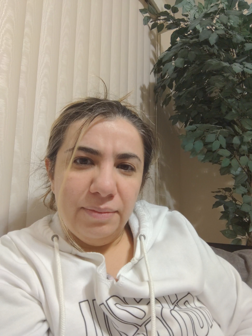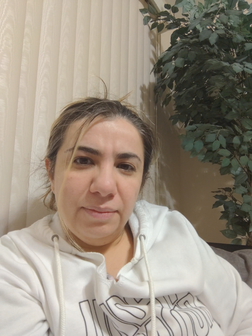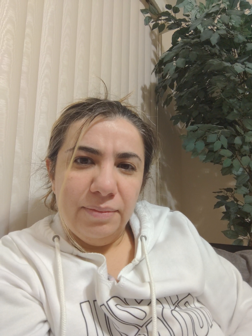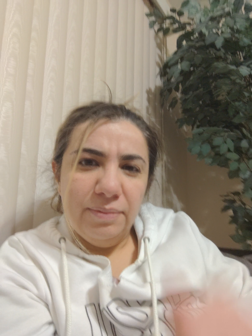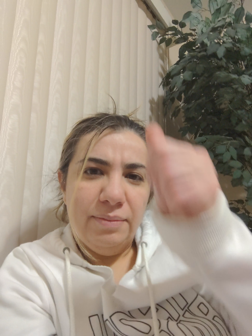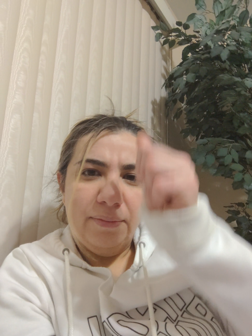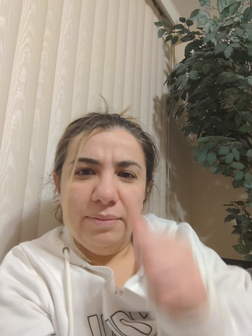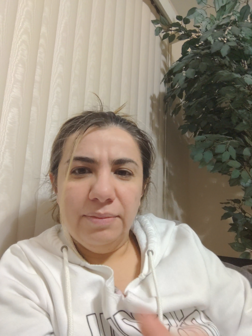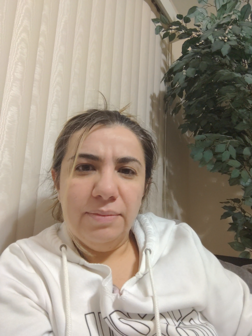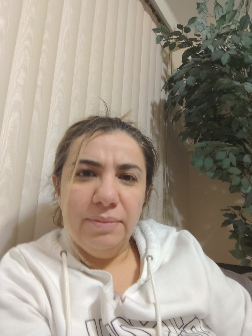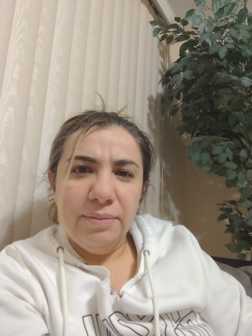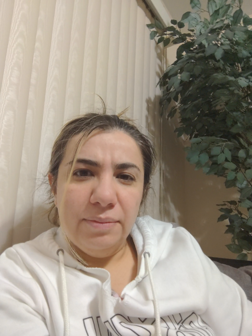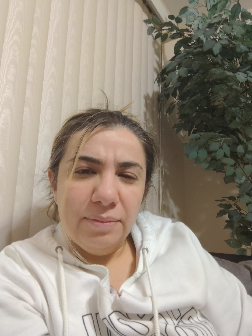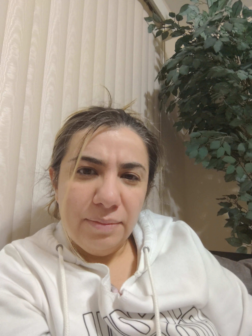beside